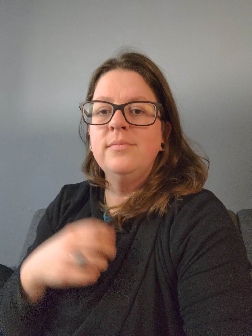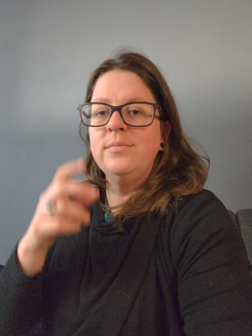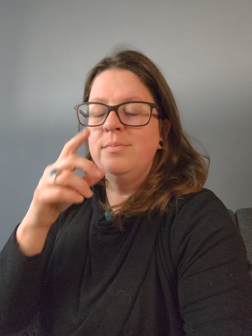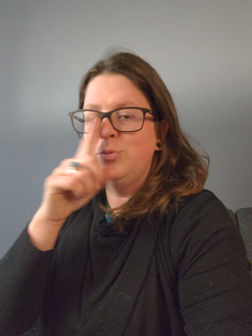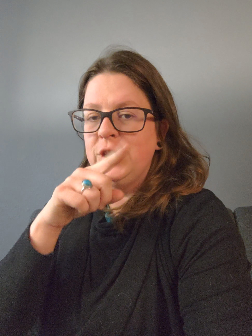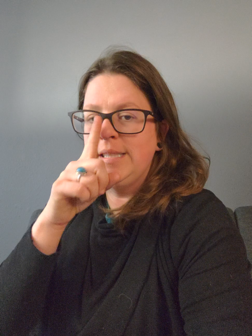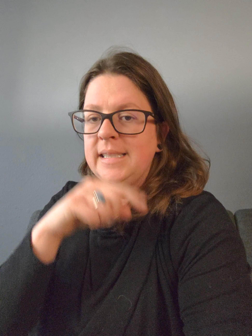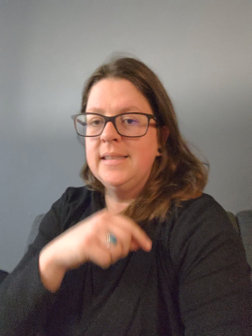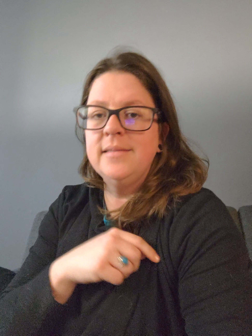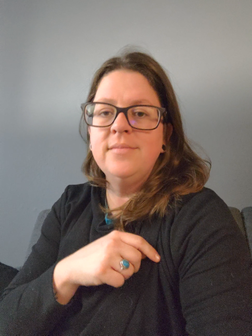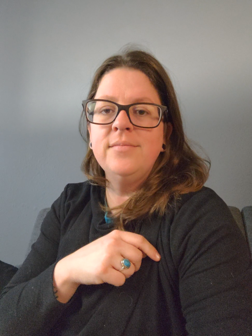pretend